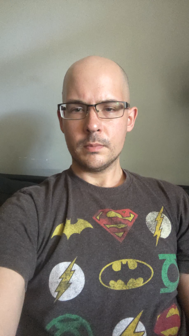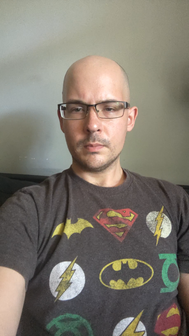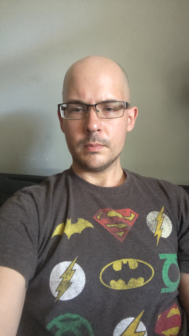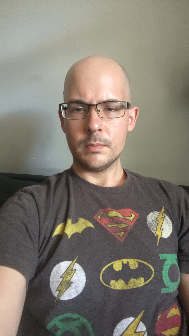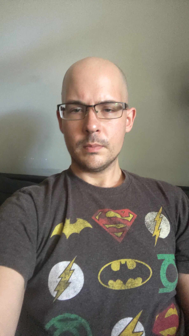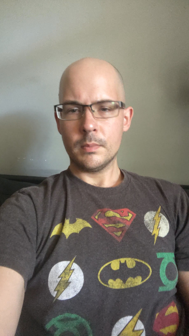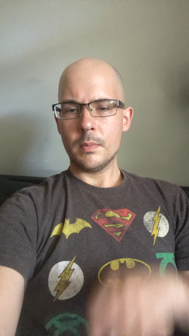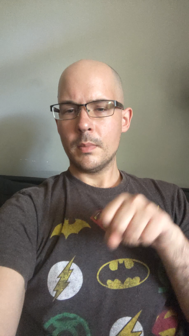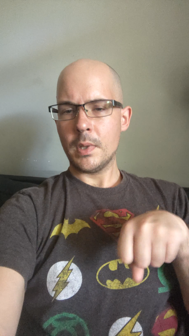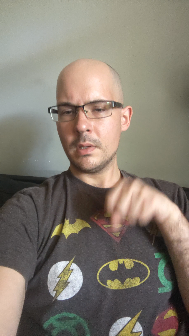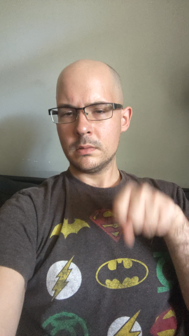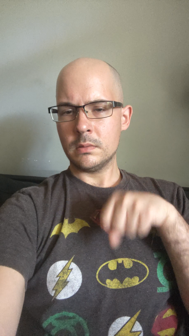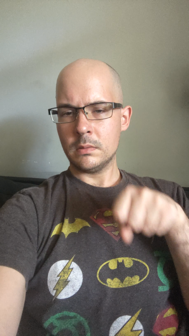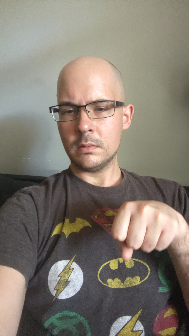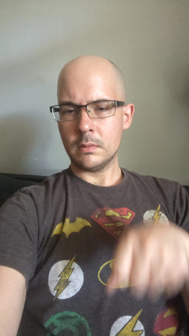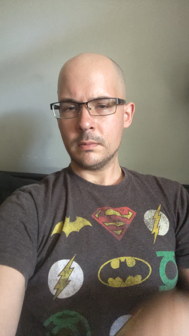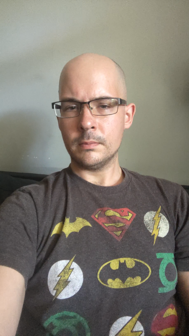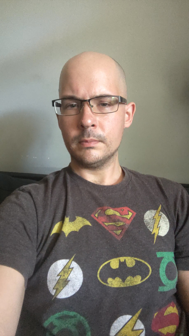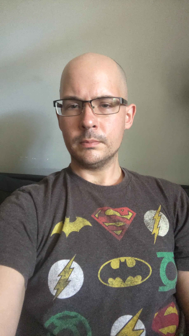bicycle